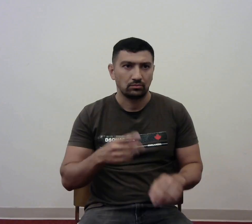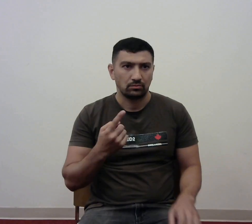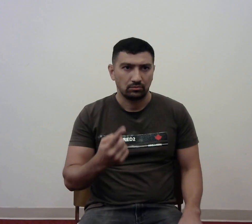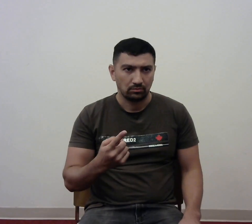1